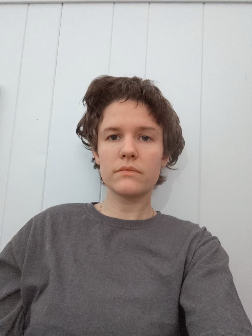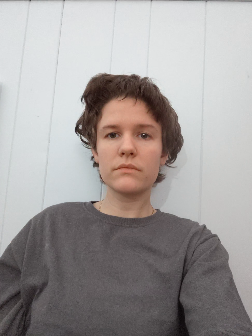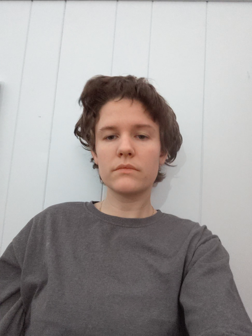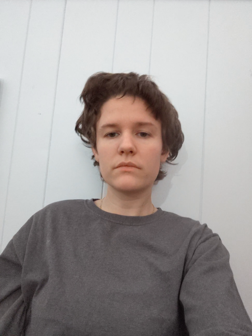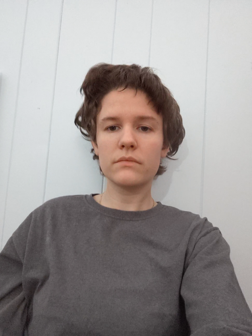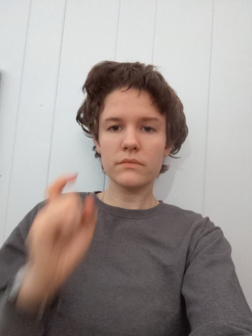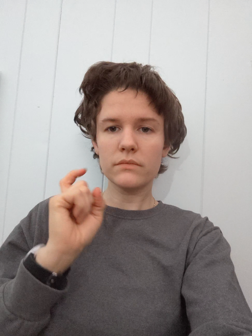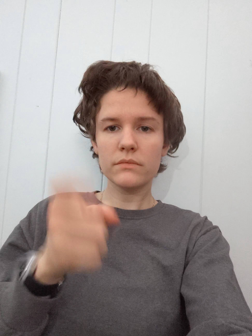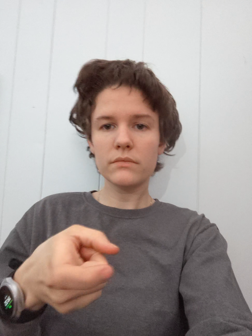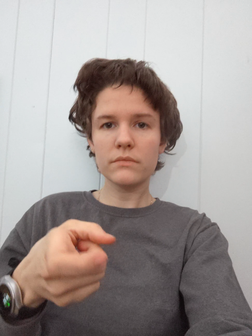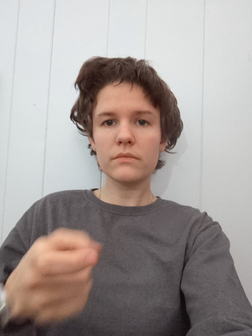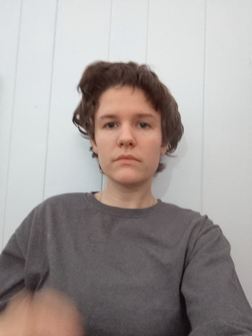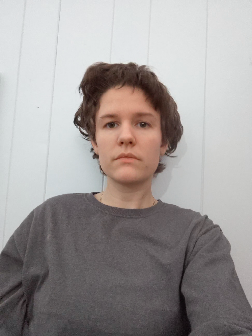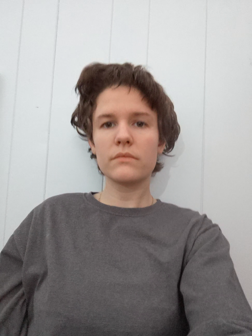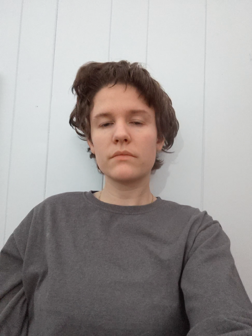give